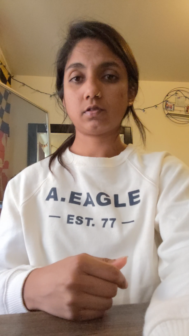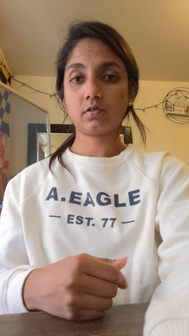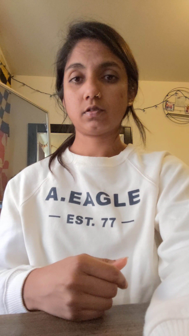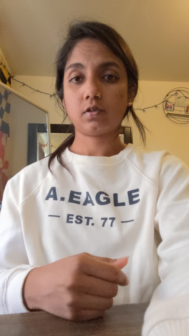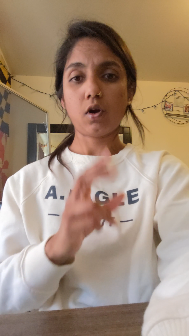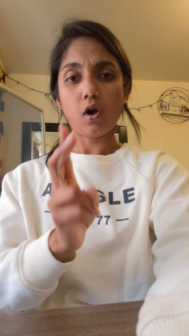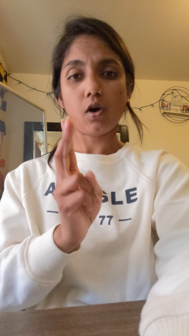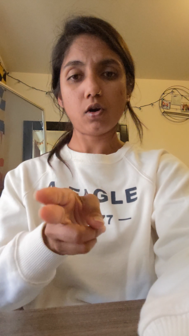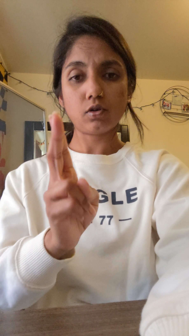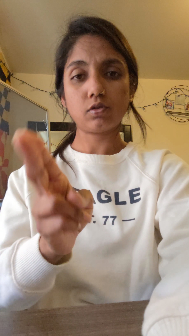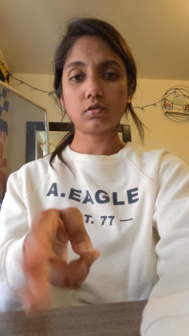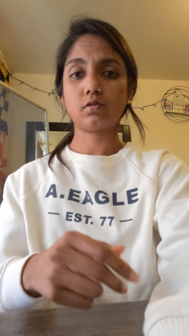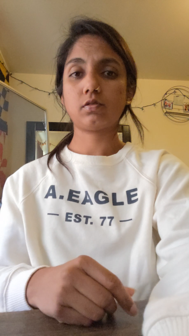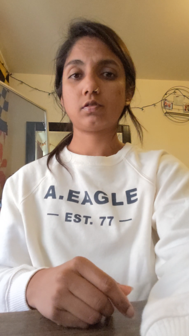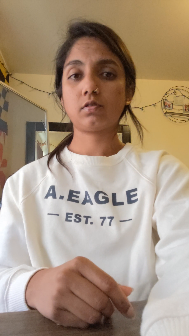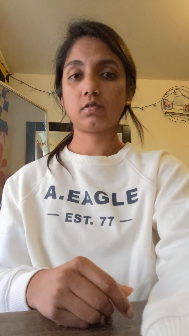hurry